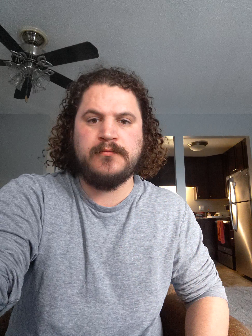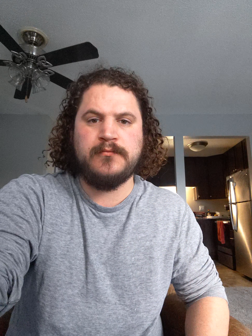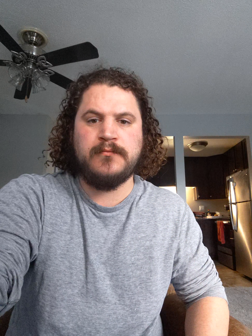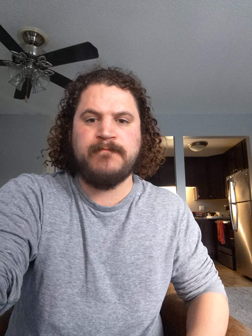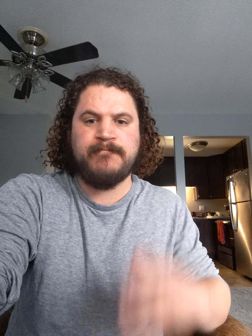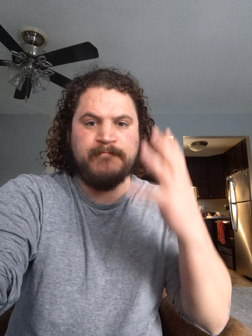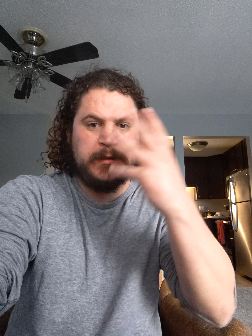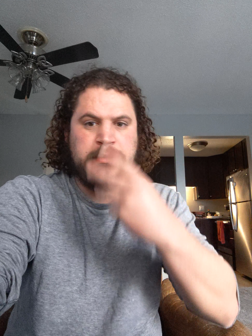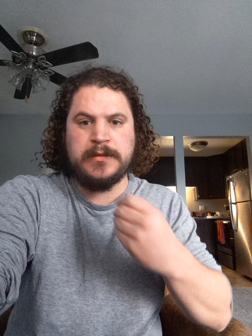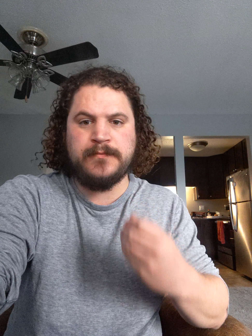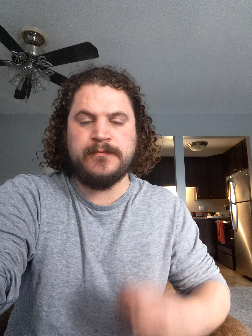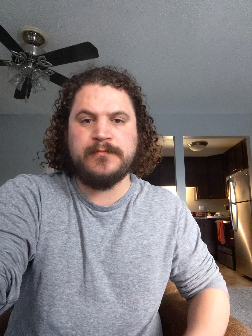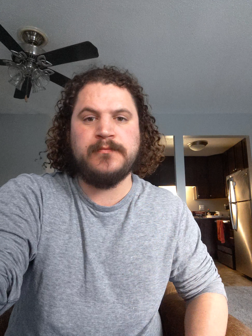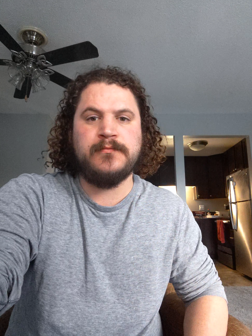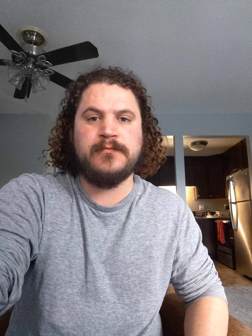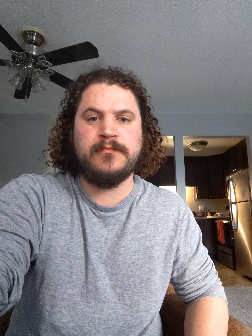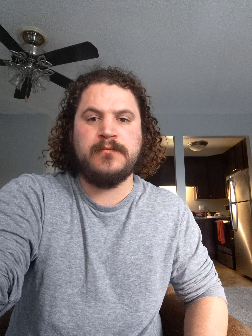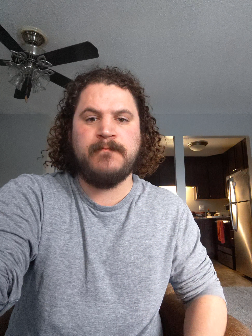pretty